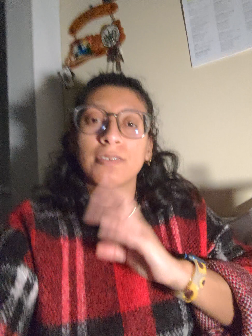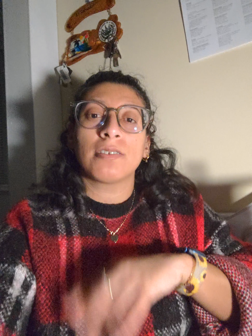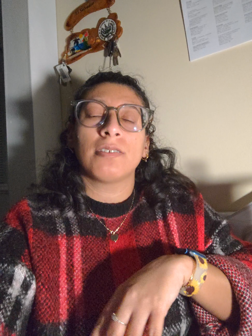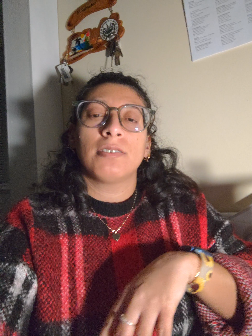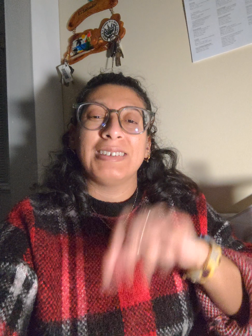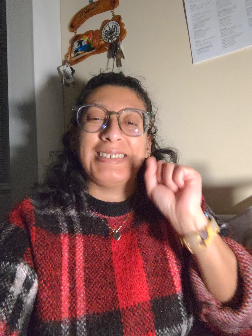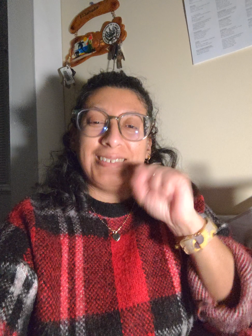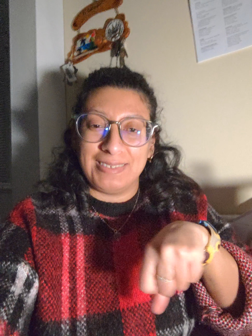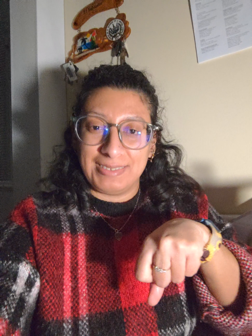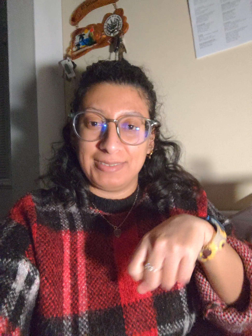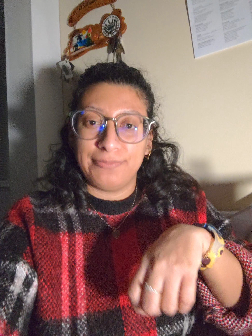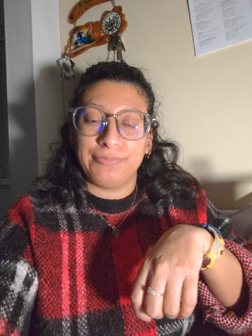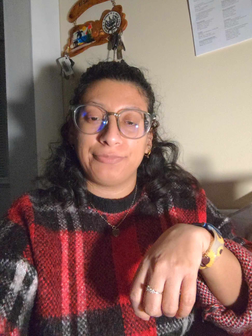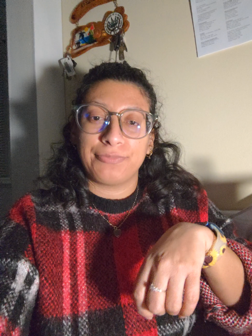can